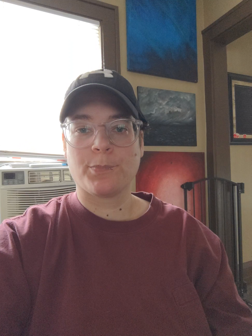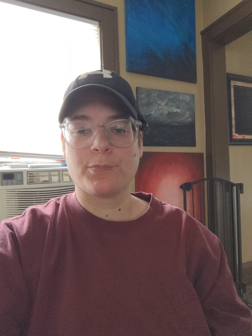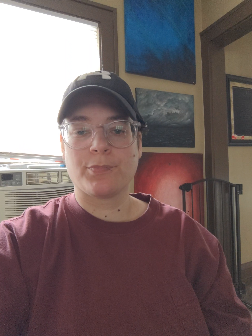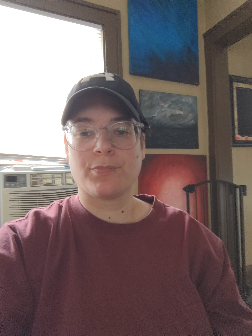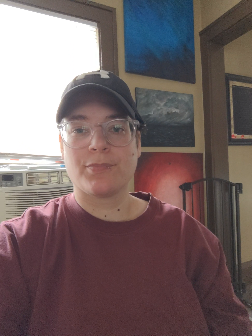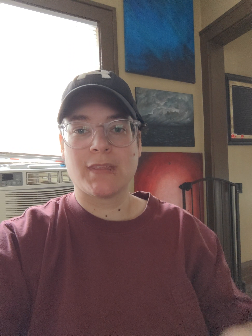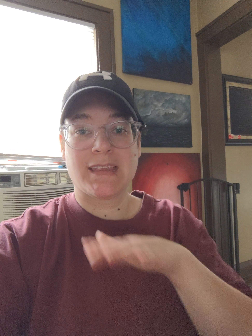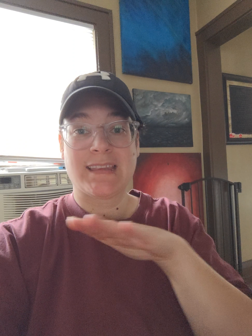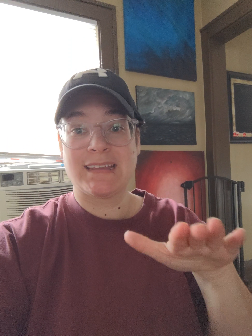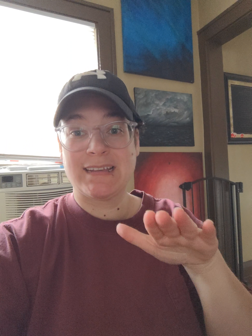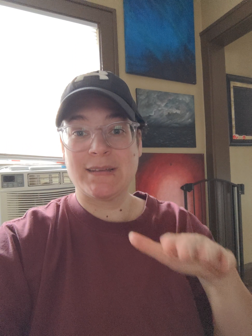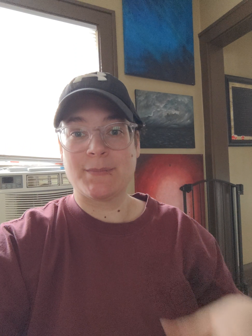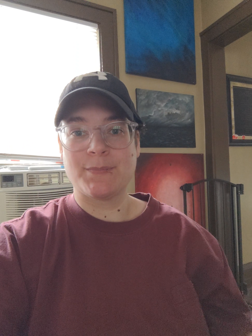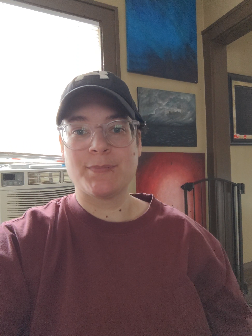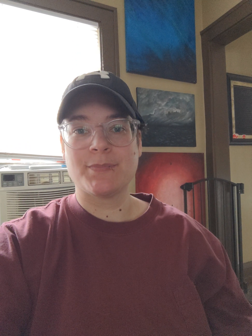clean